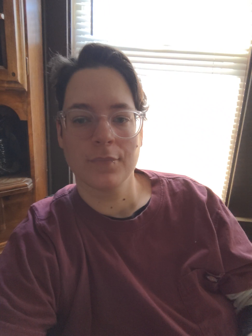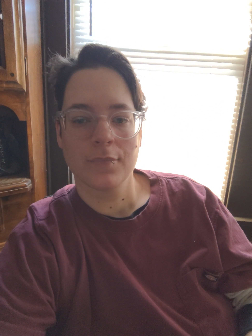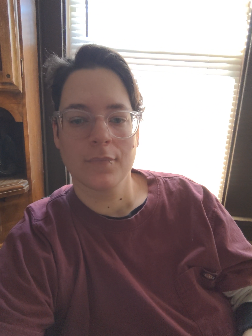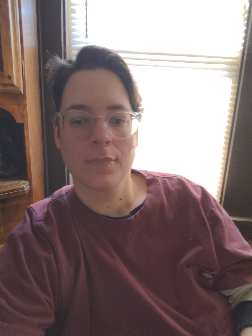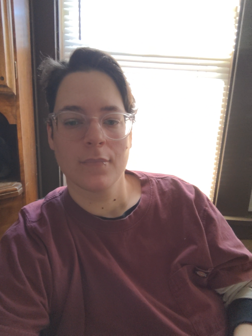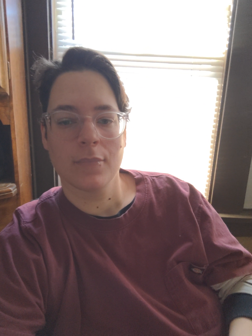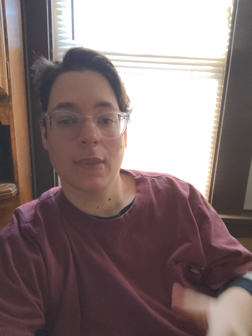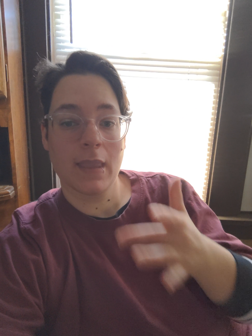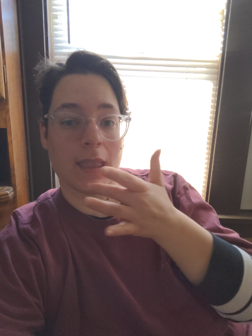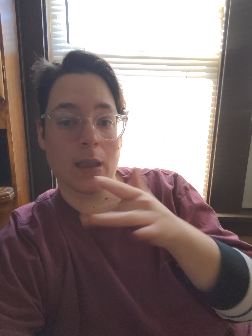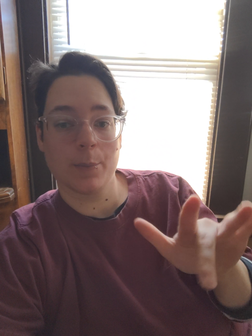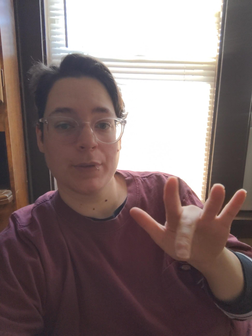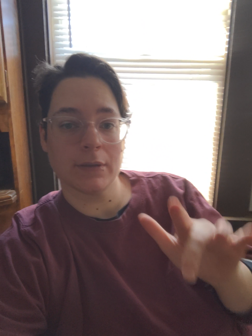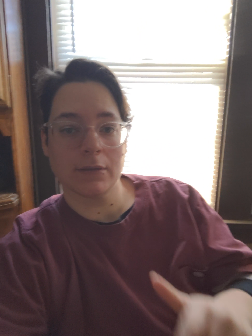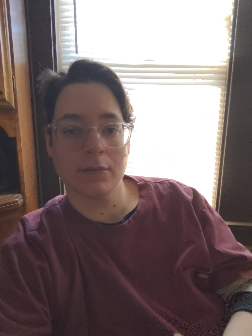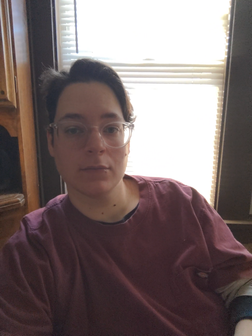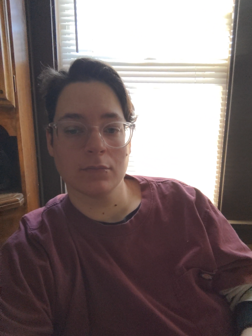empty